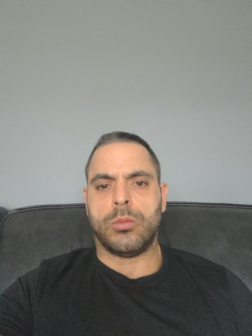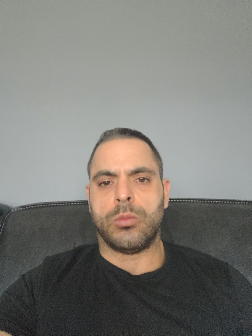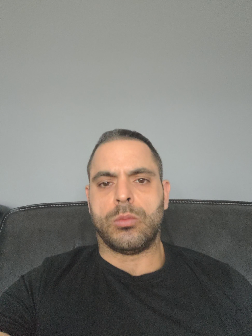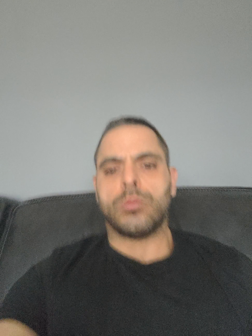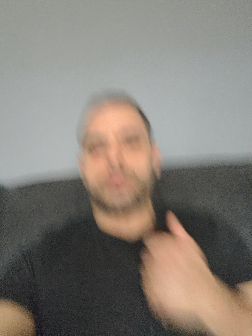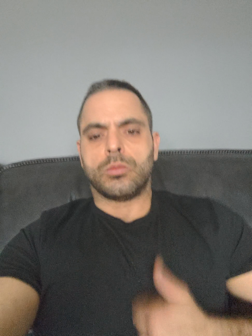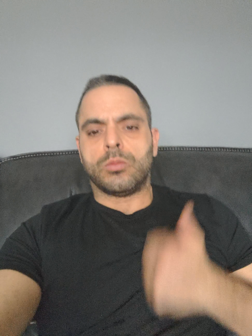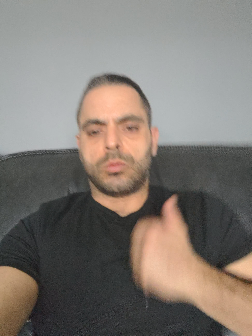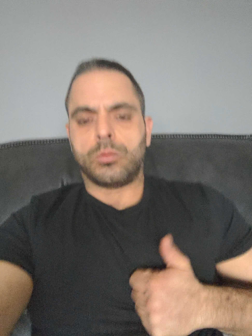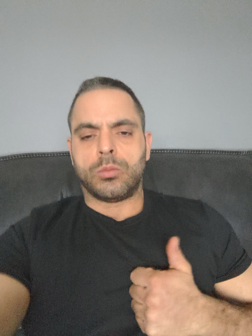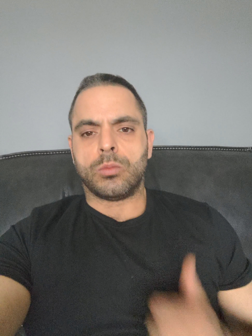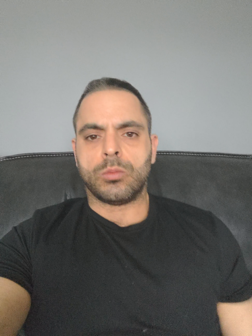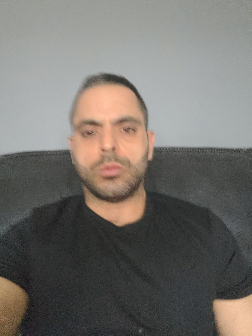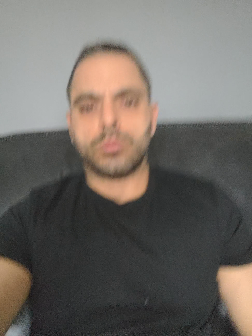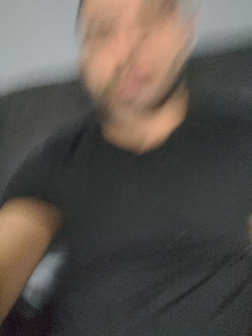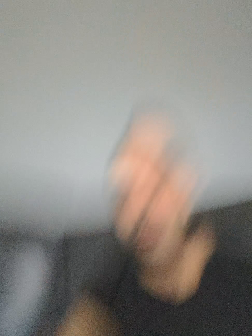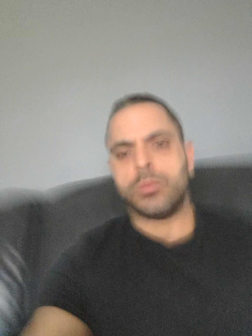bath